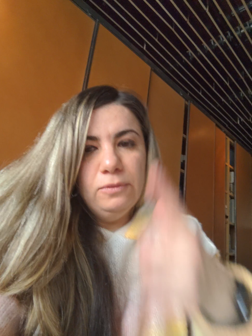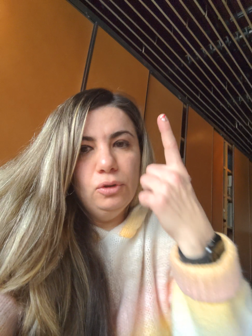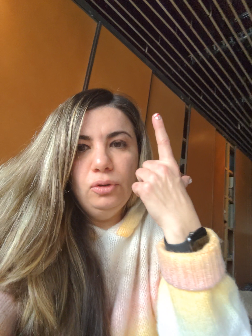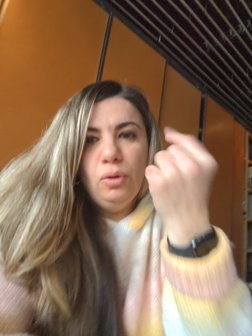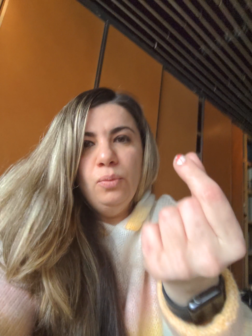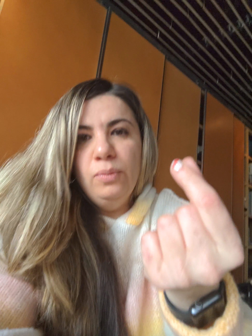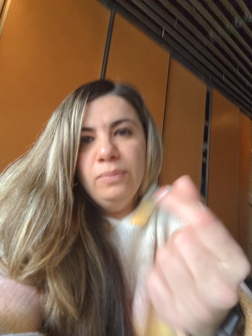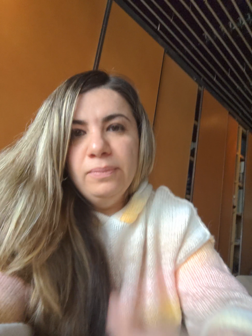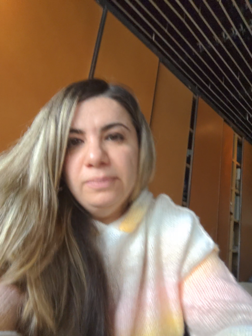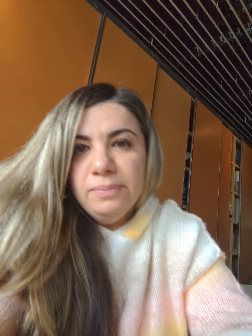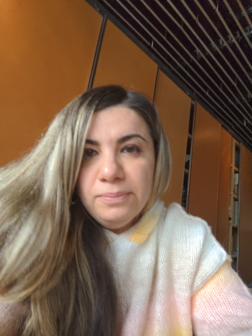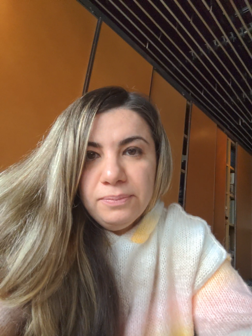go